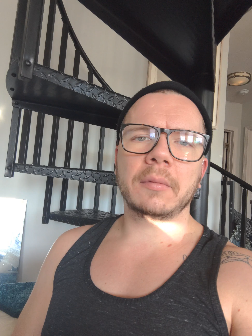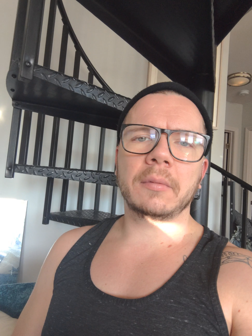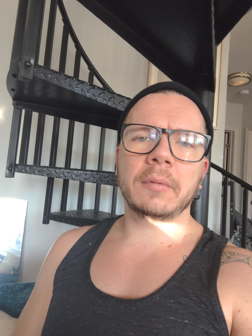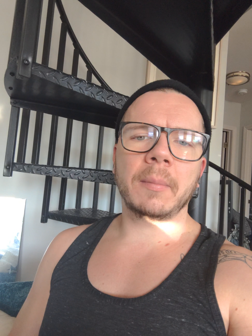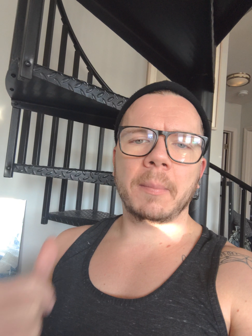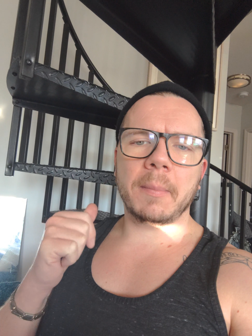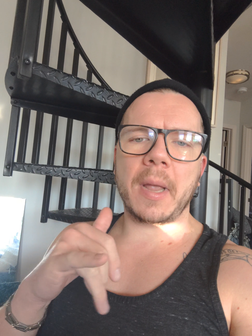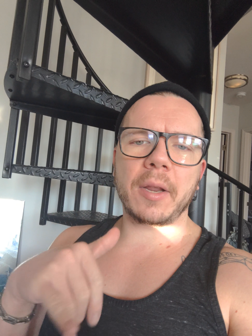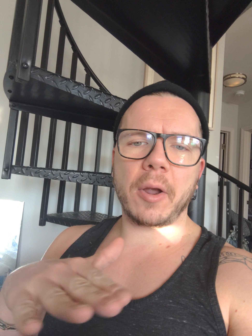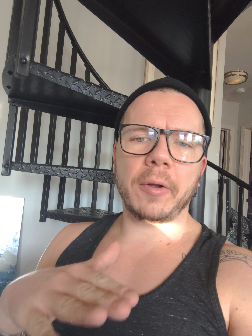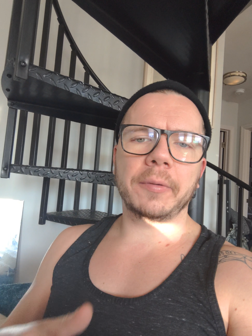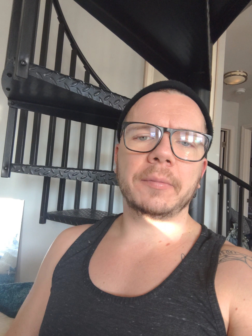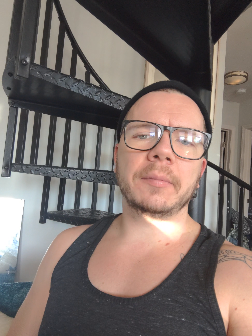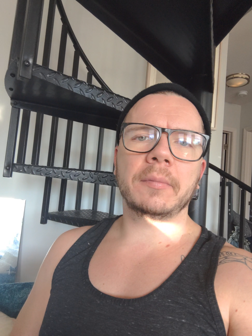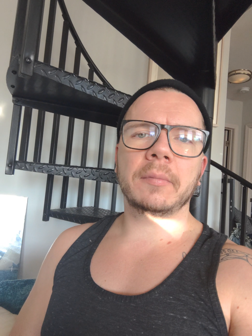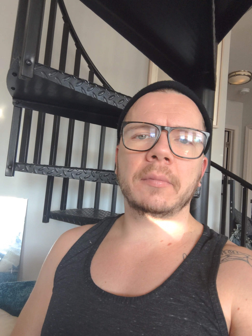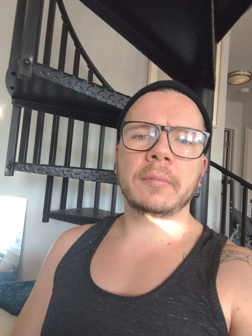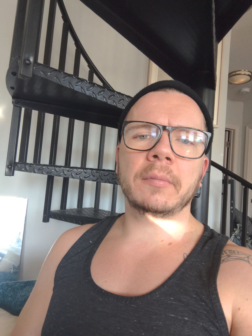backyard